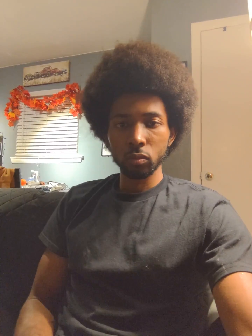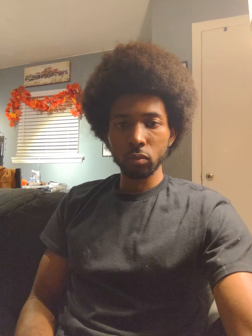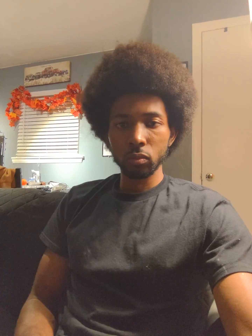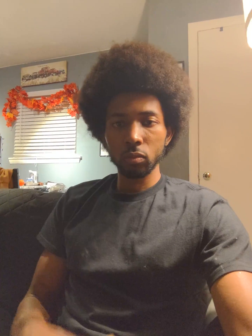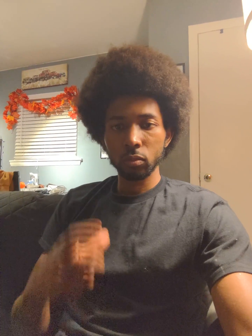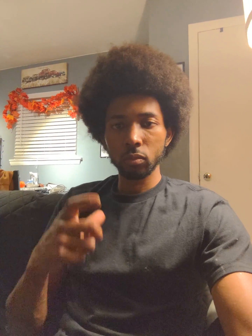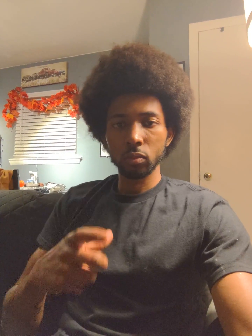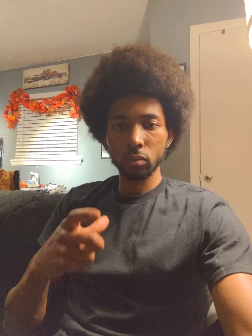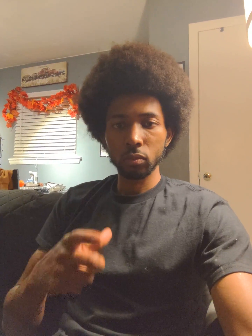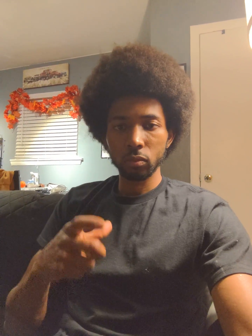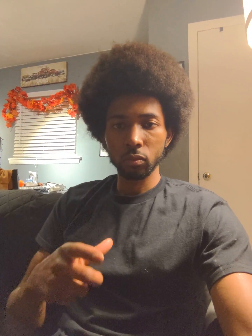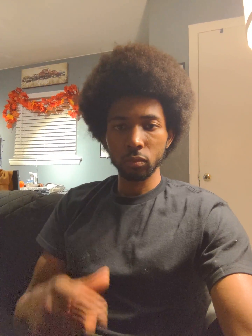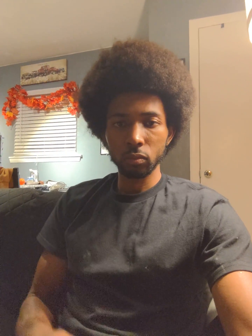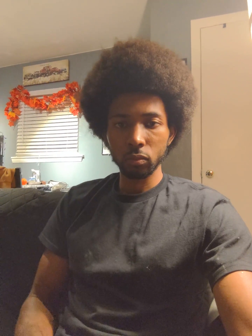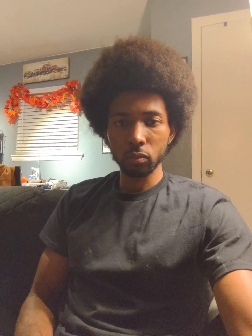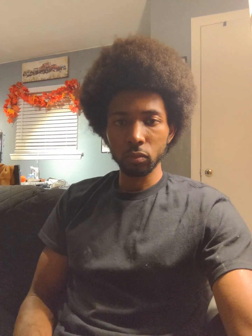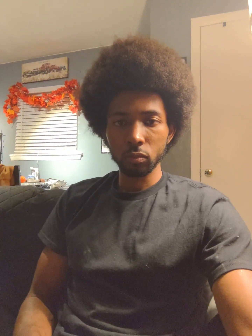plate